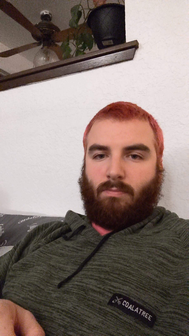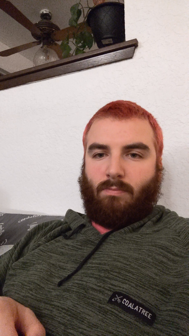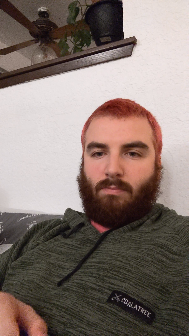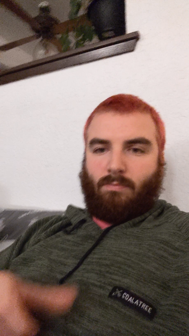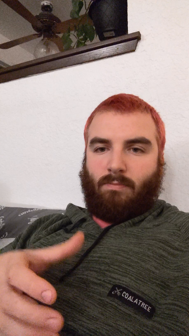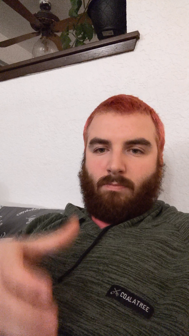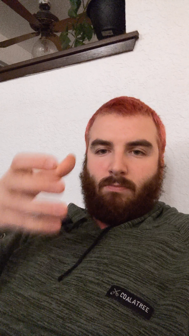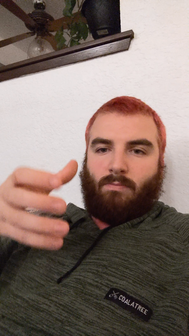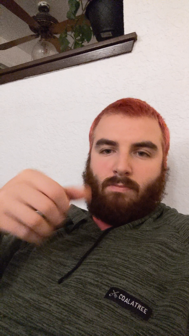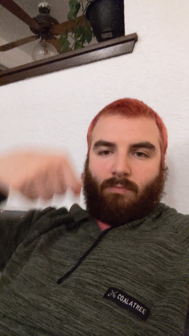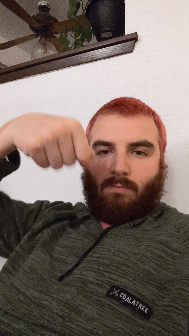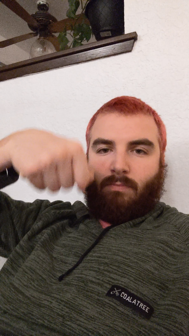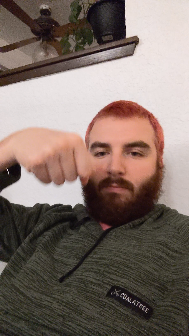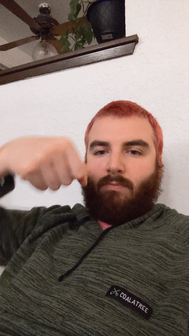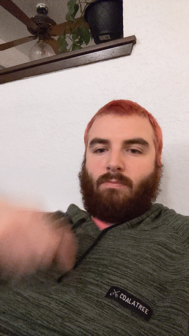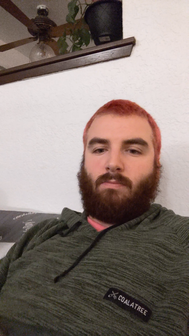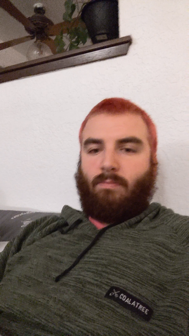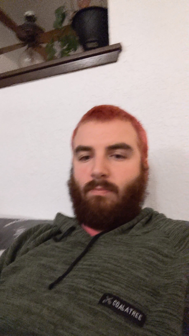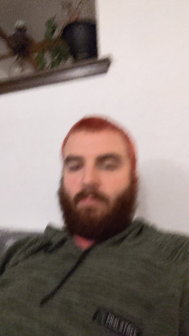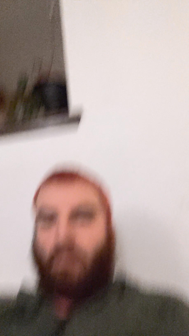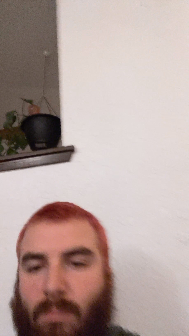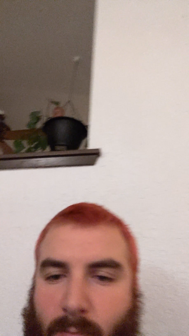bucket